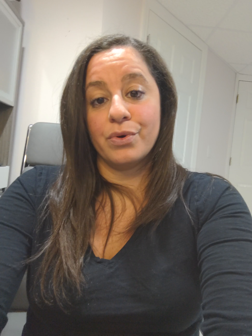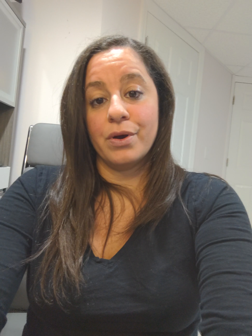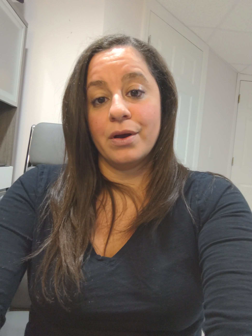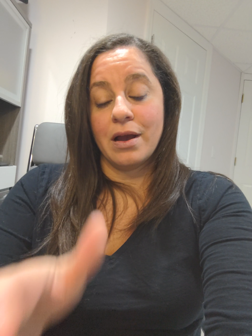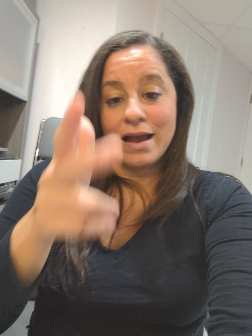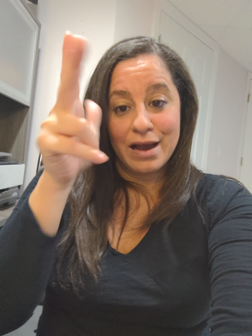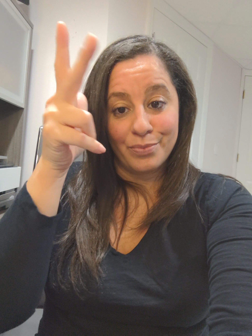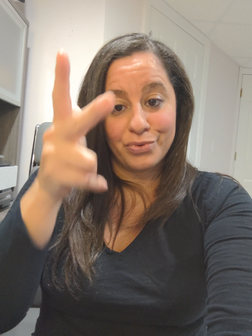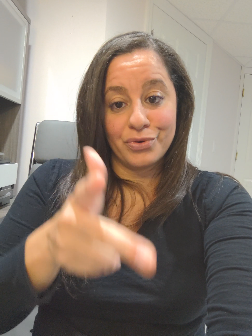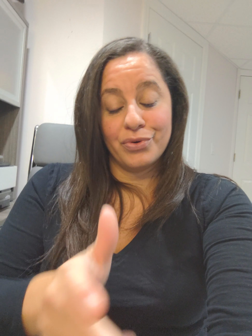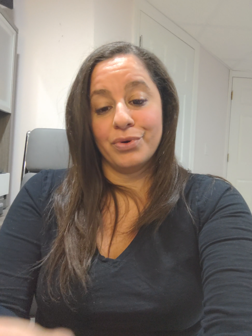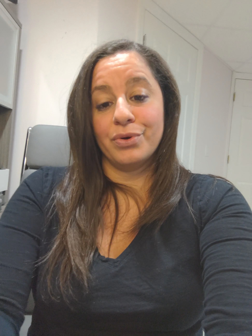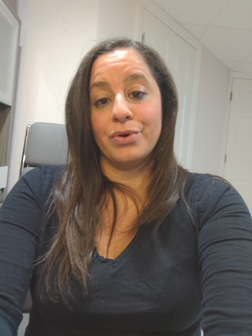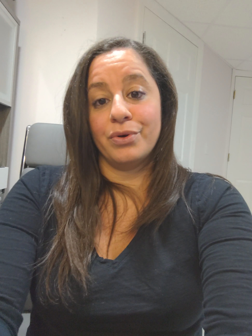helicopter